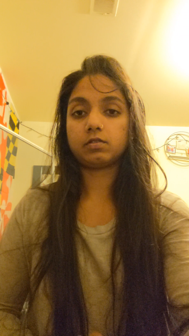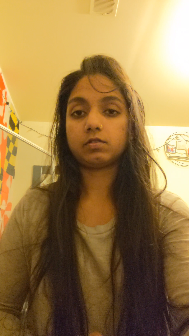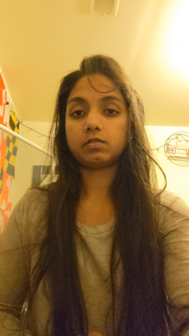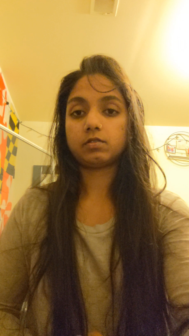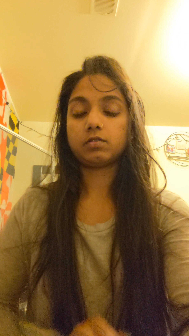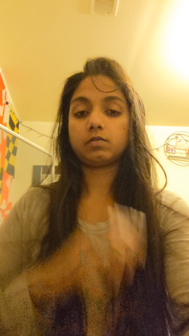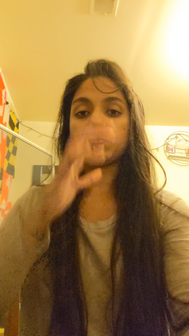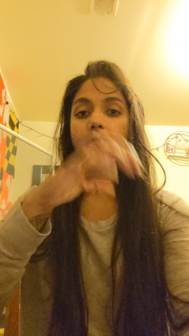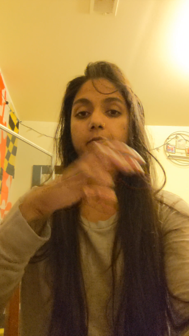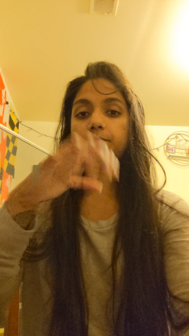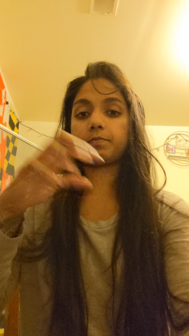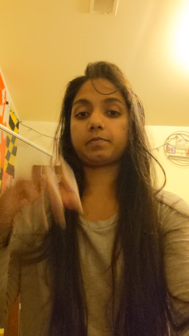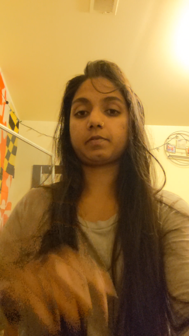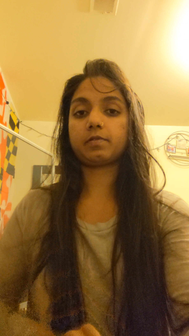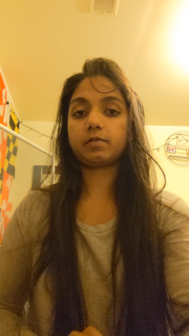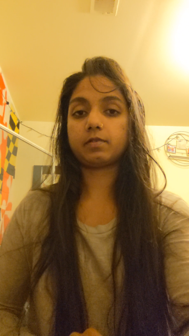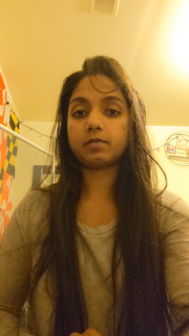grapes